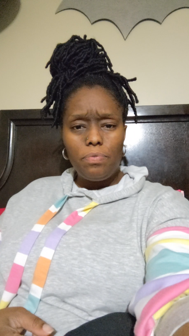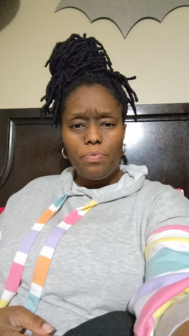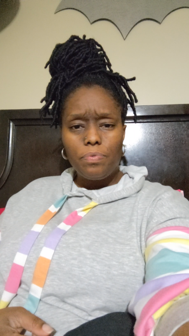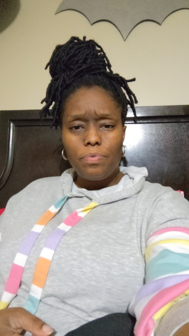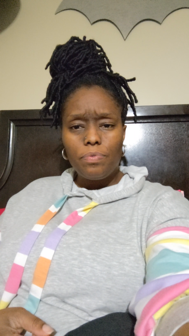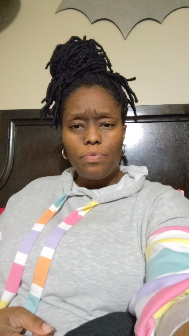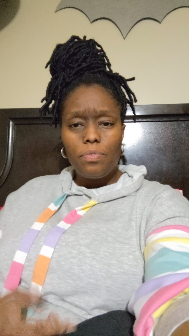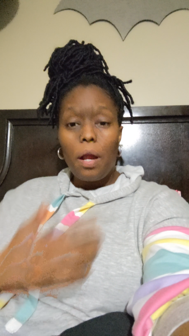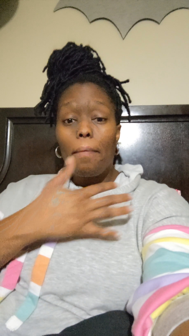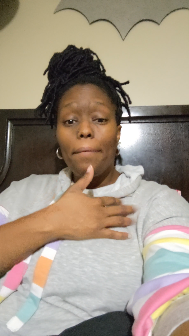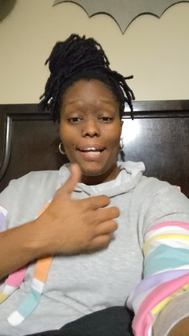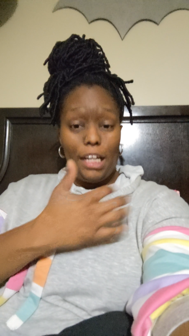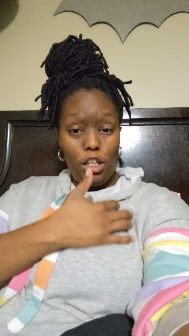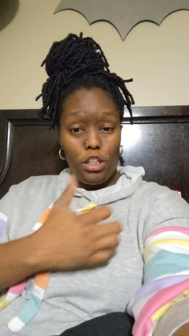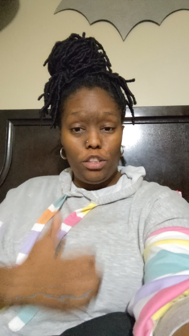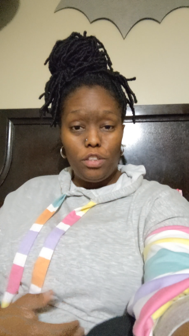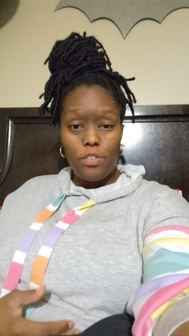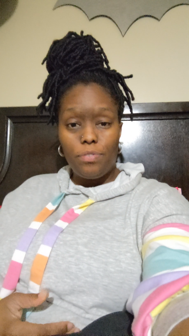bear